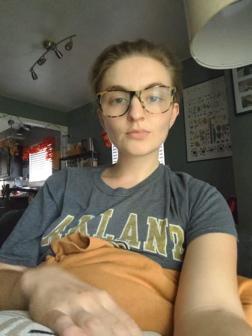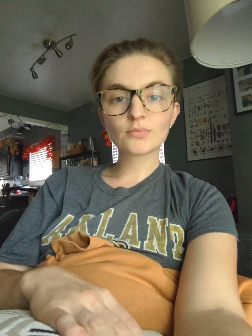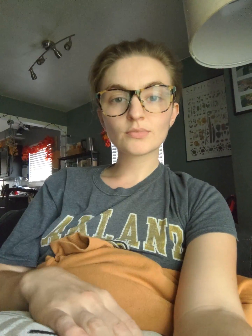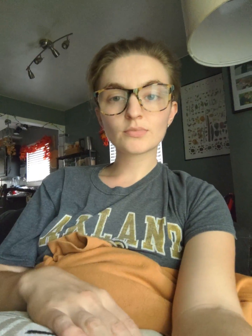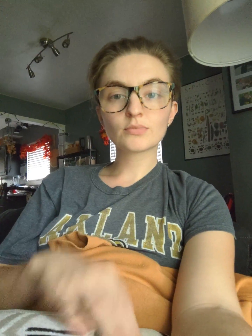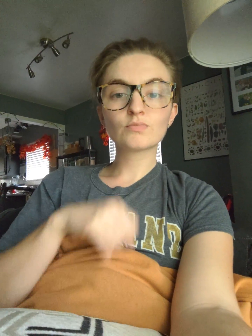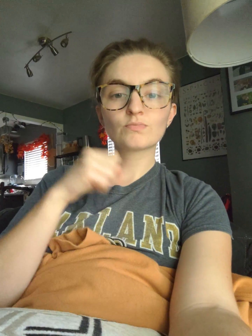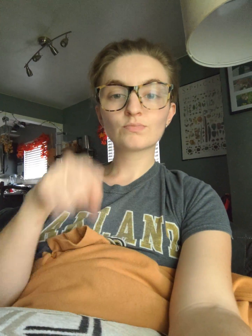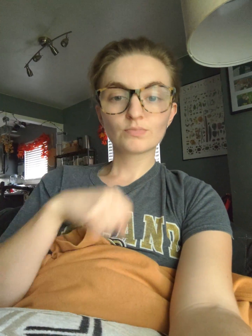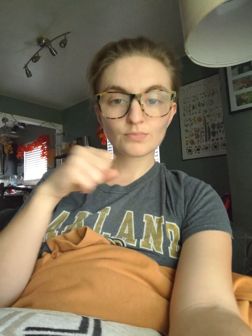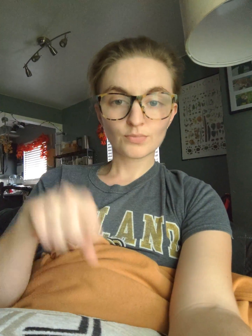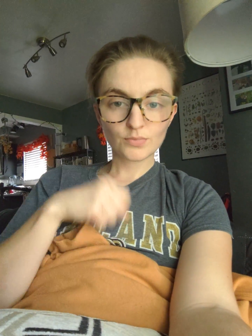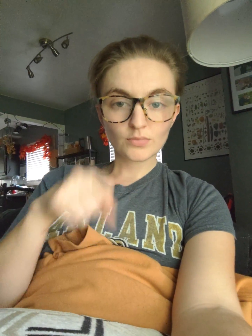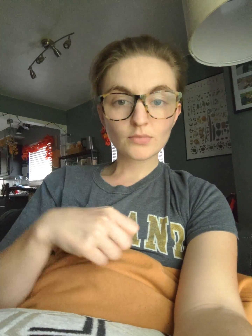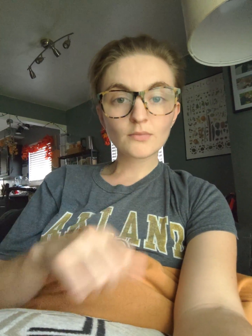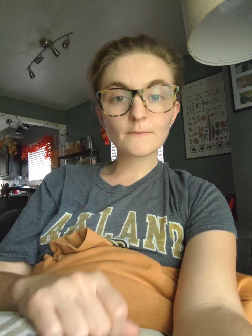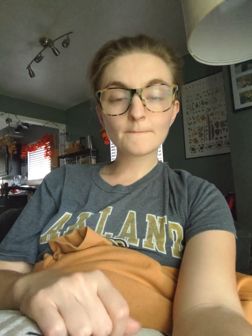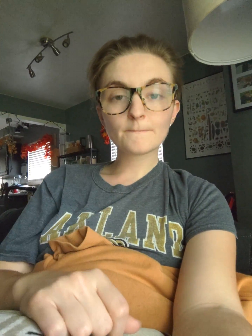bicycle